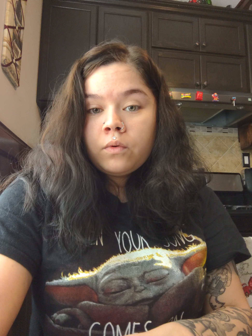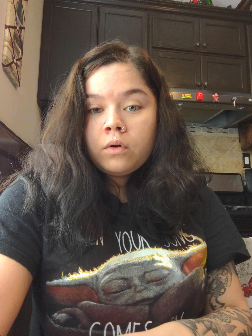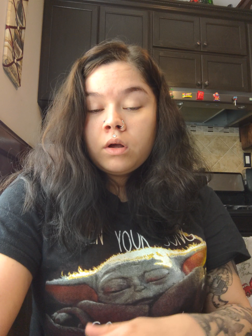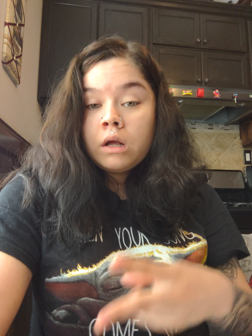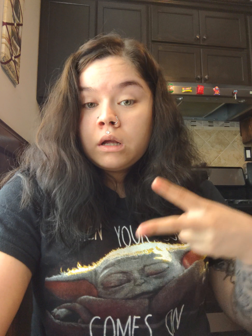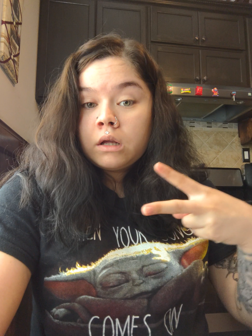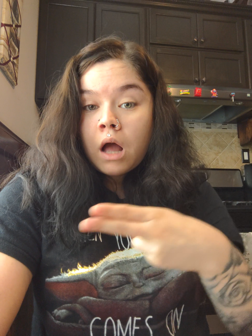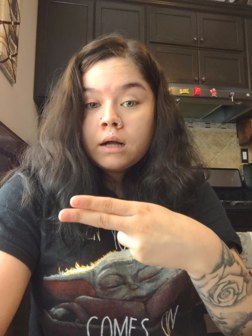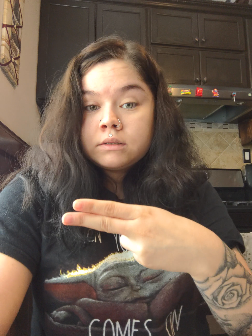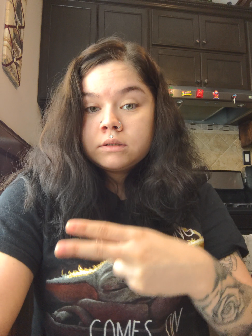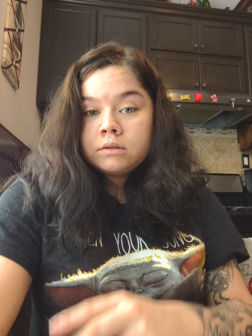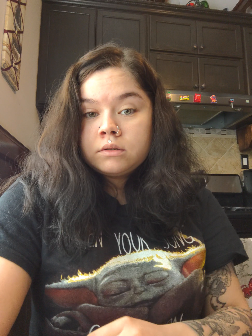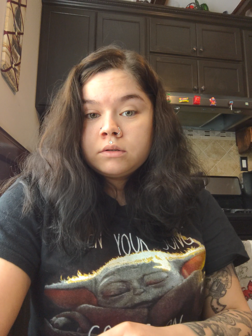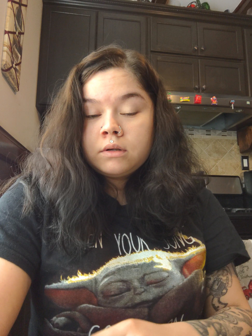cut